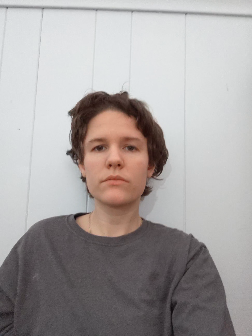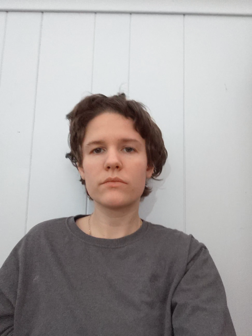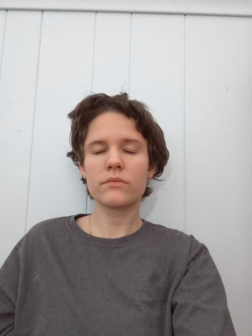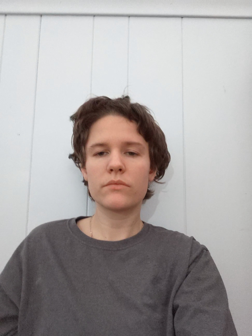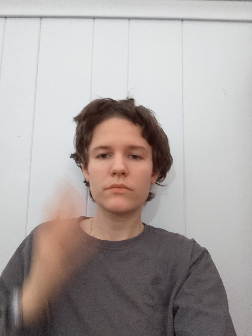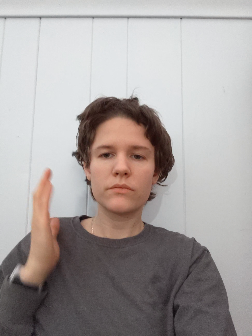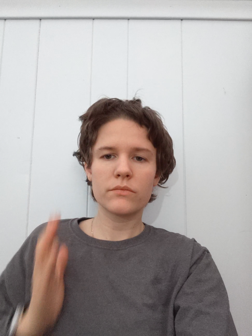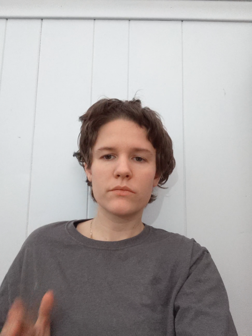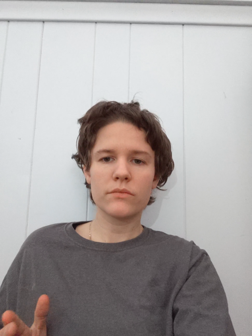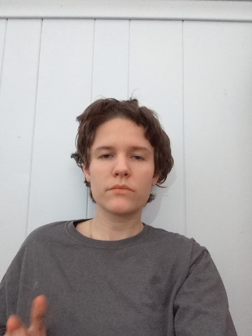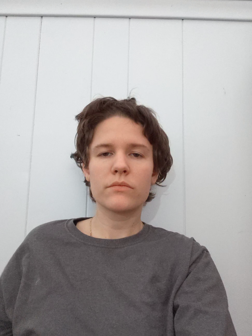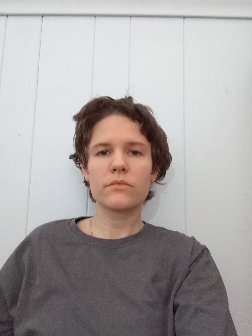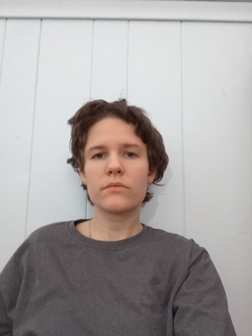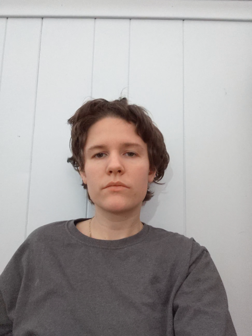beside